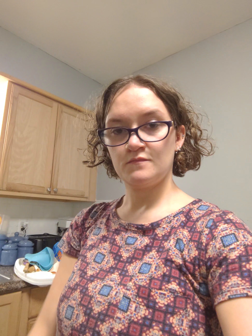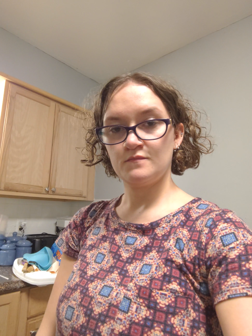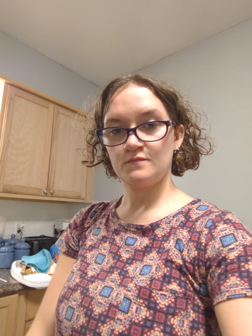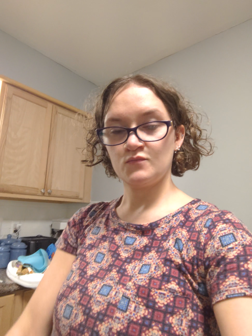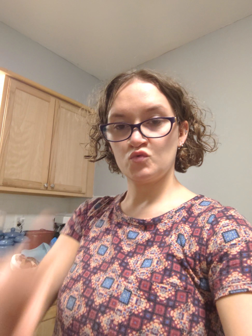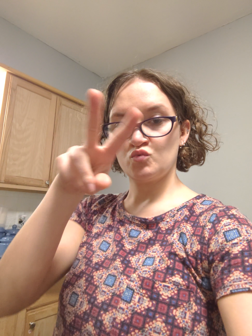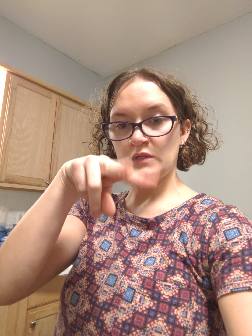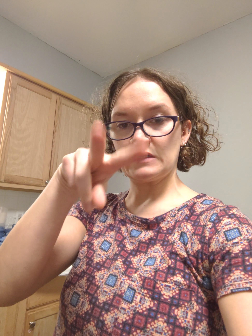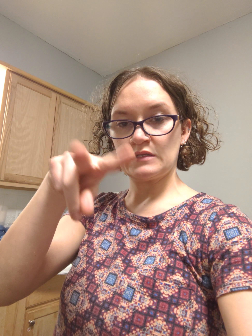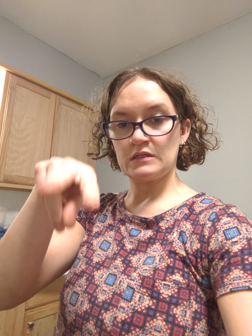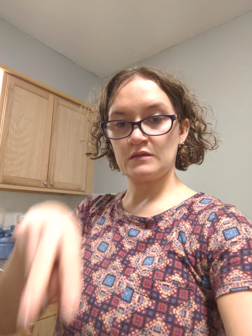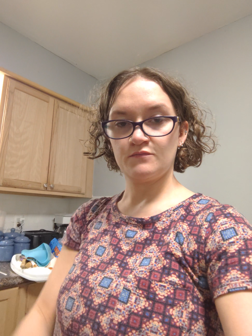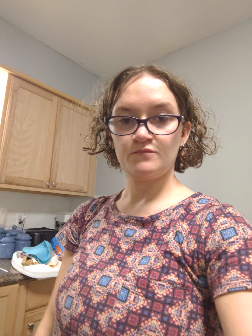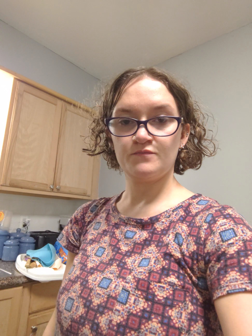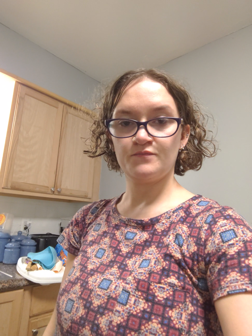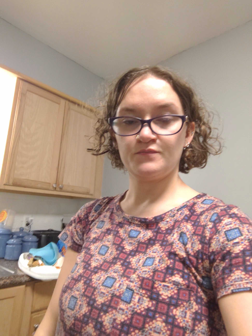read